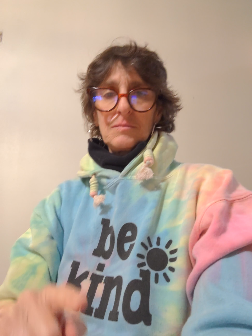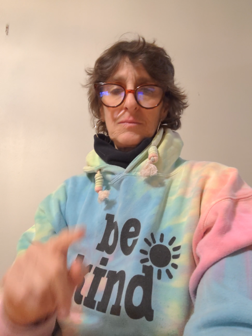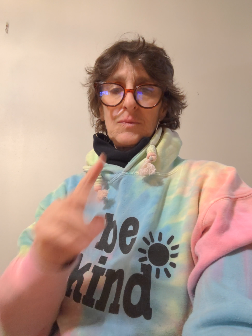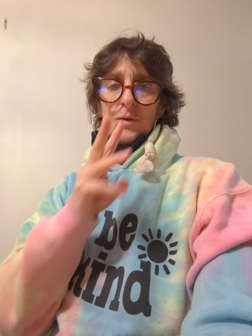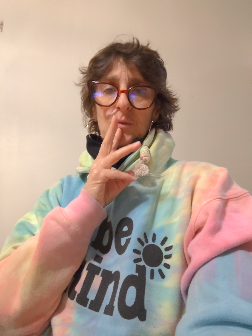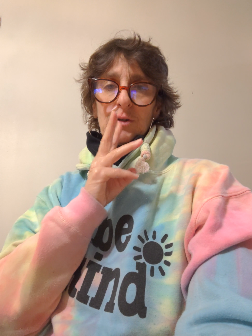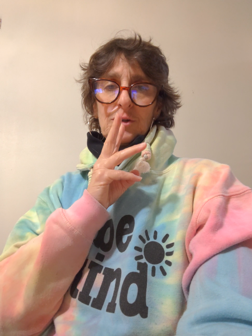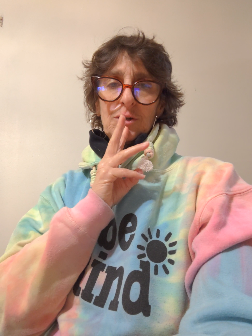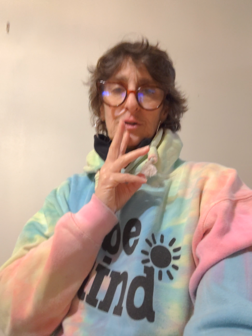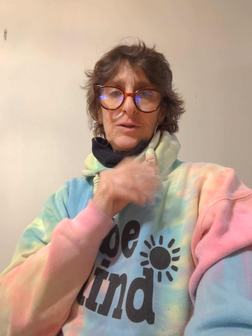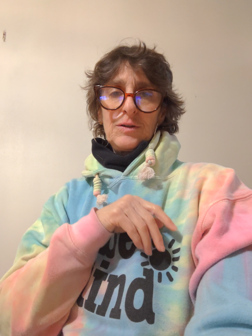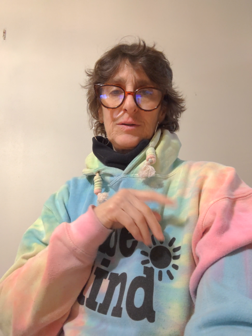water